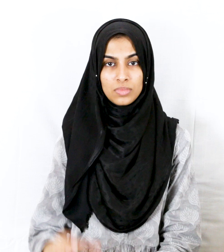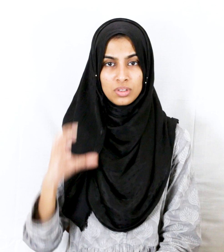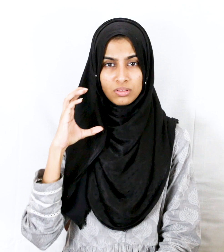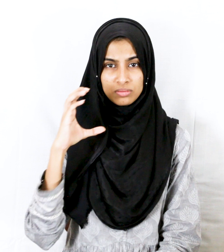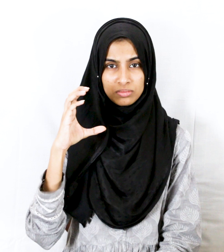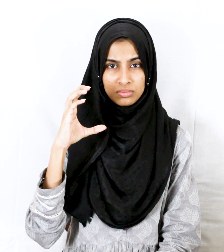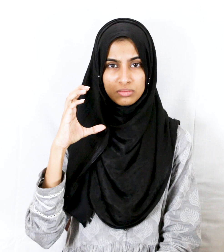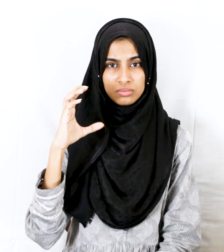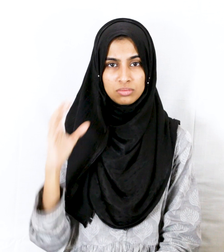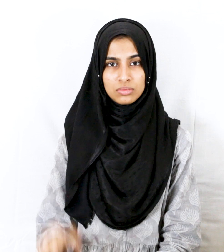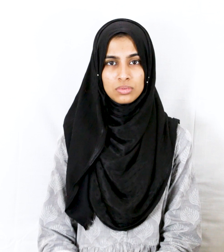stiff